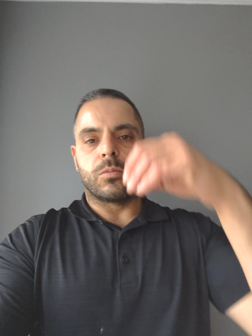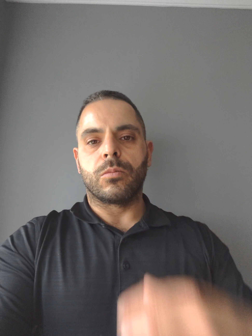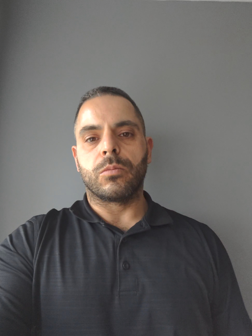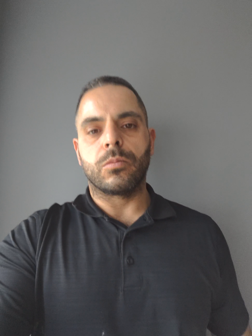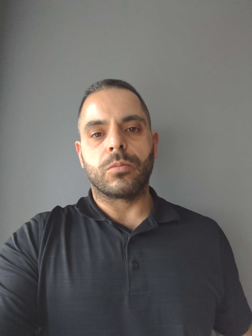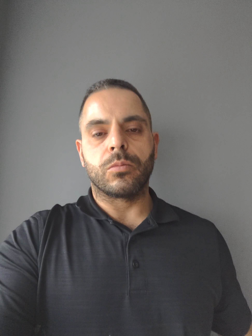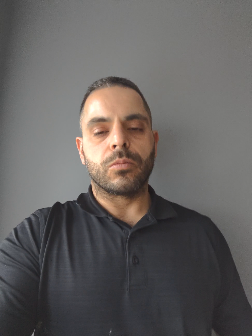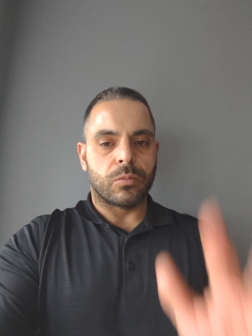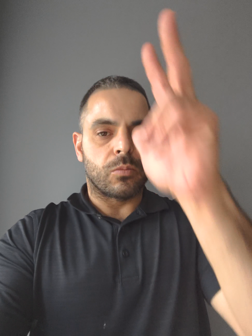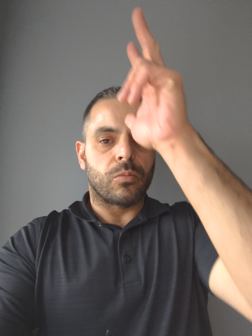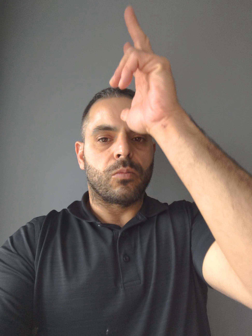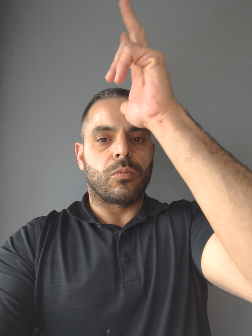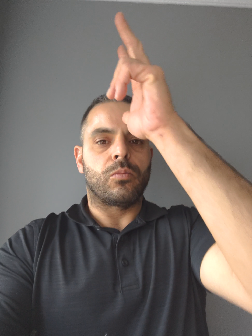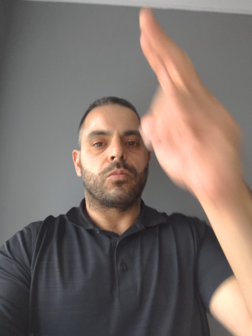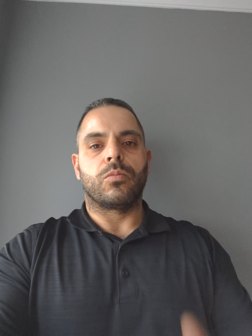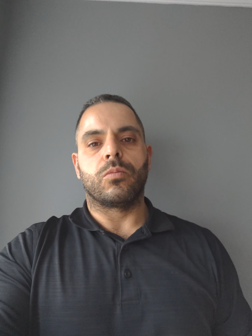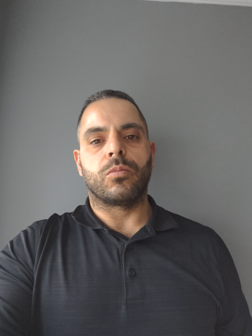hen